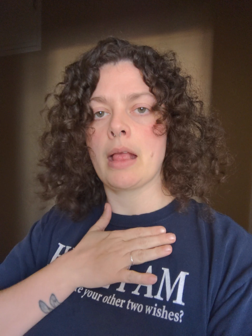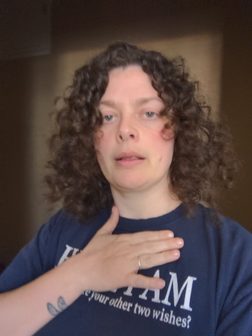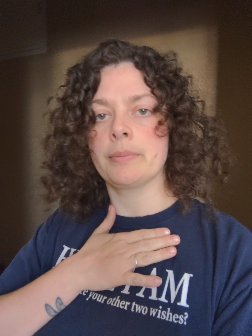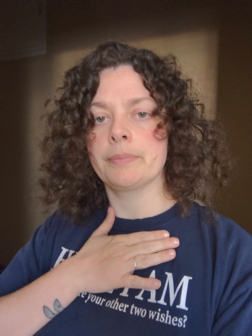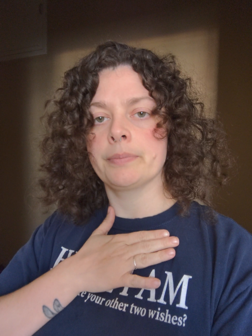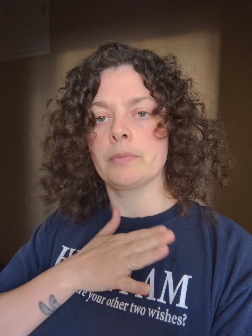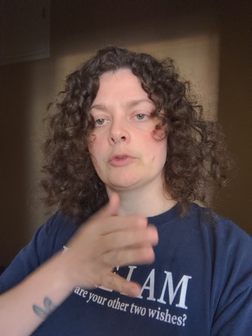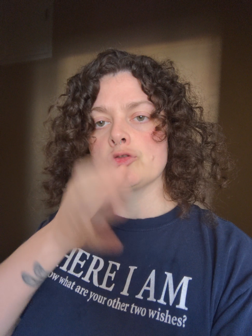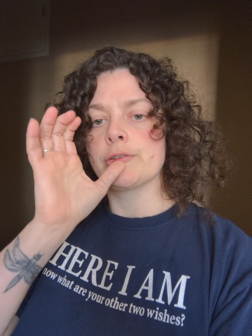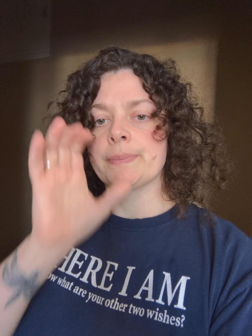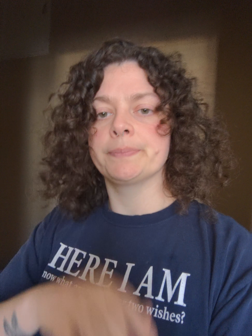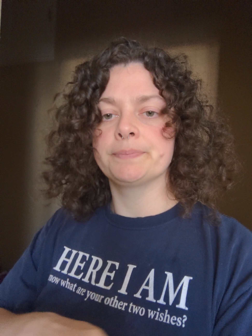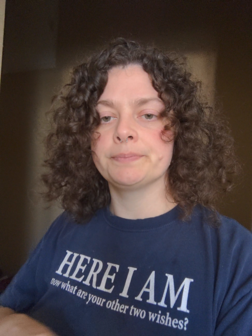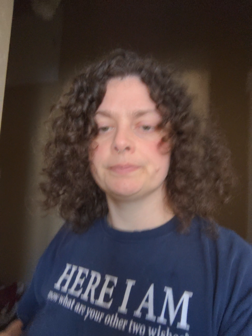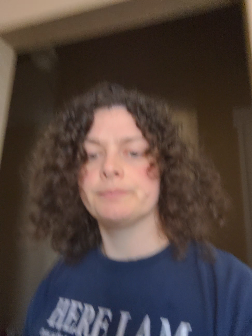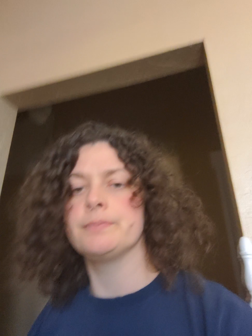drink